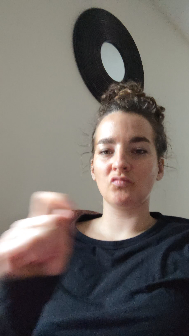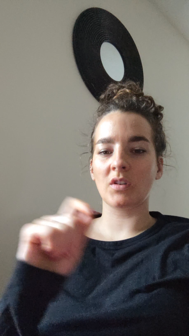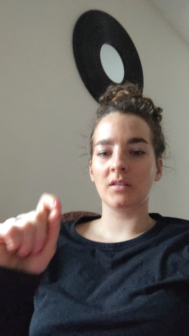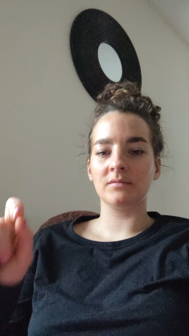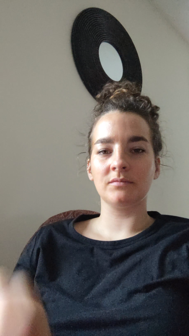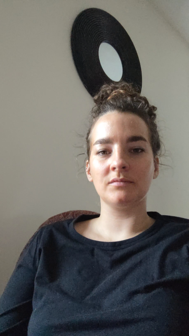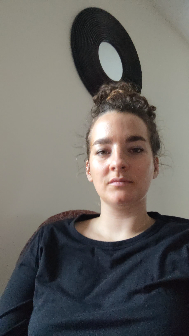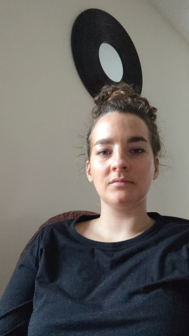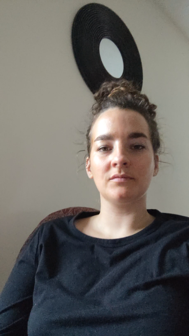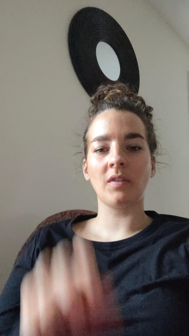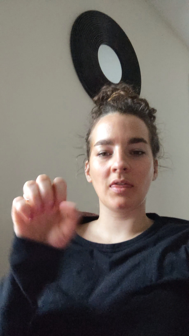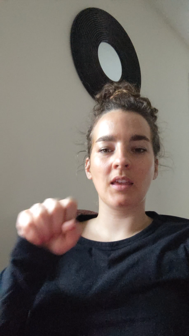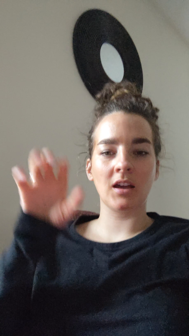ladder